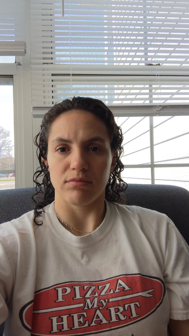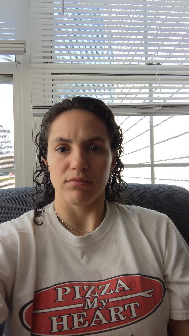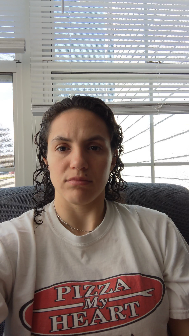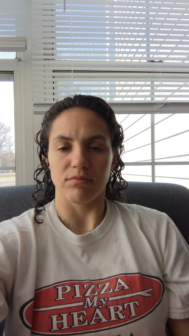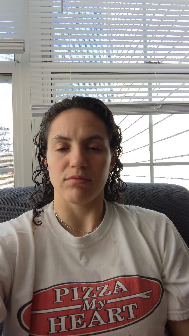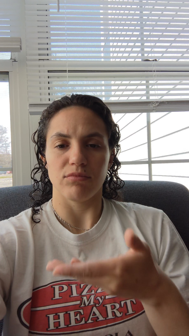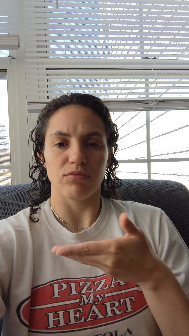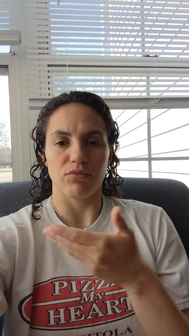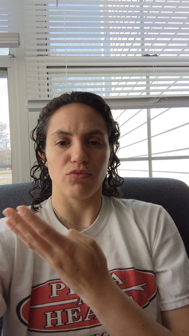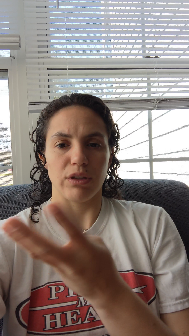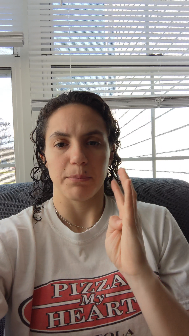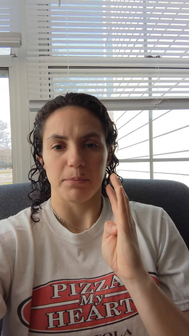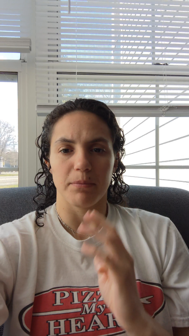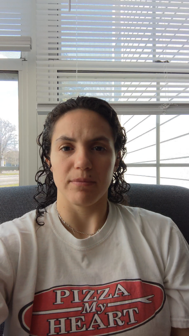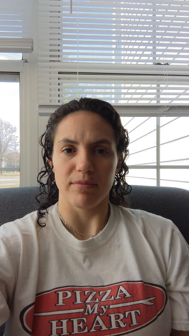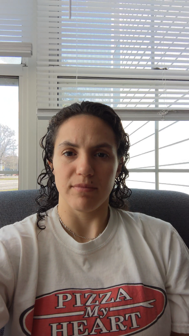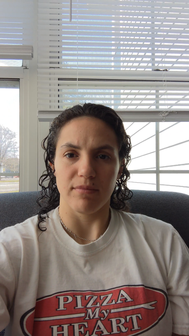crib